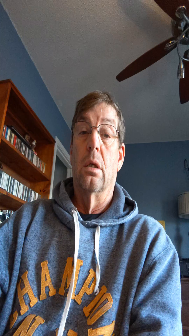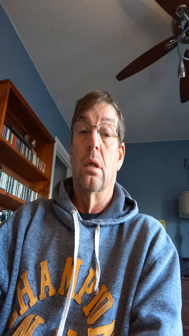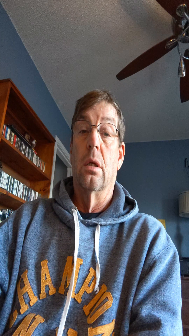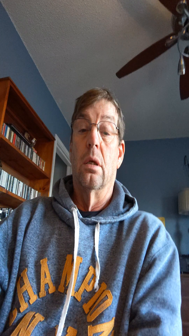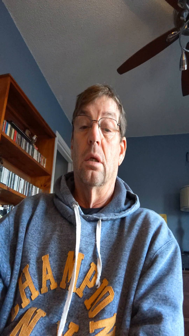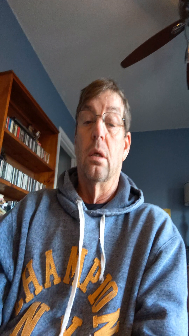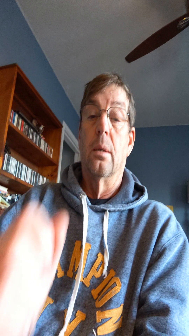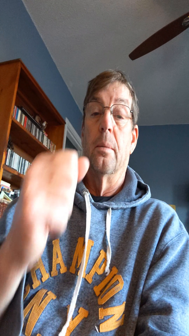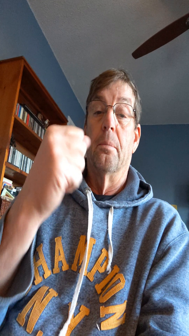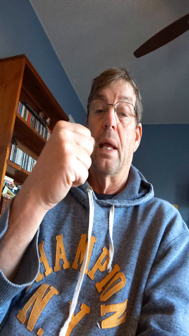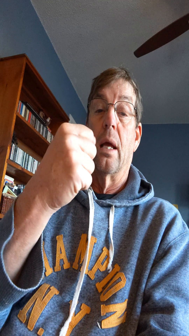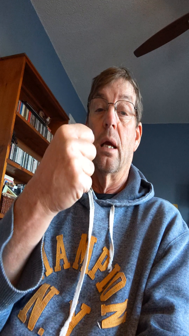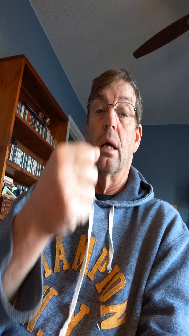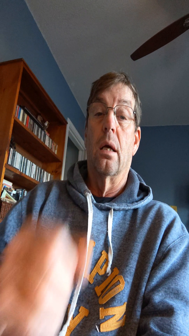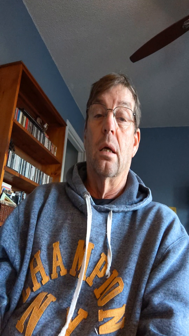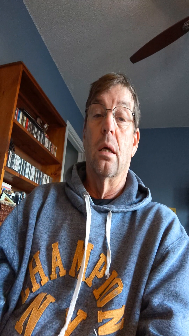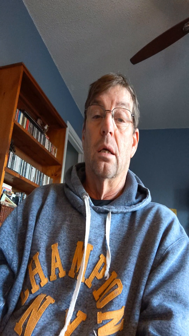make